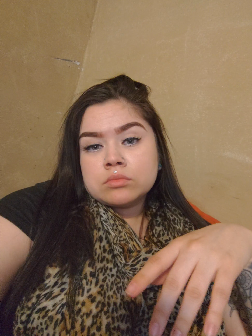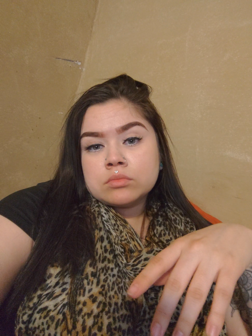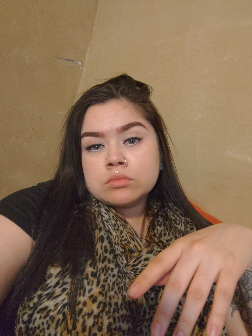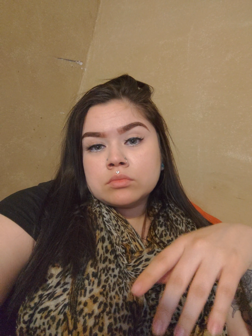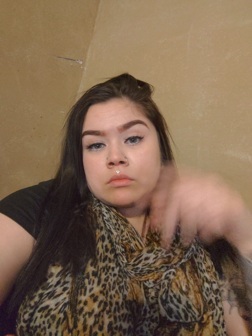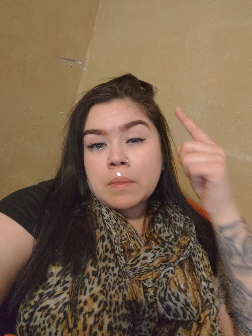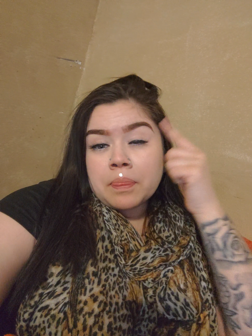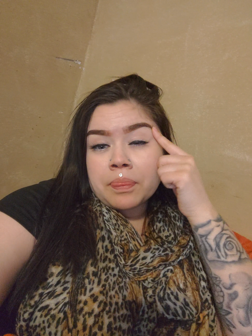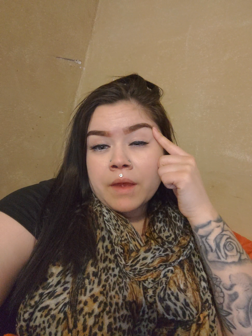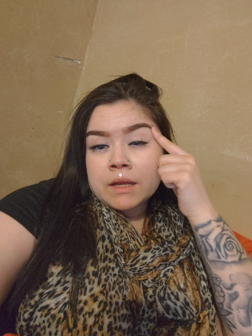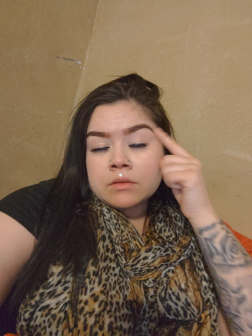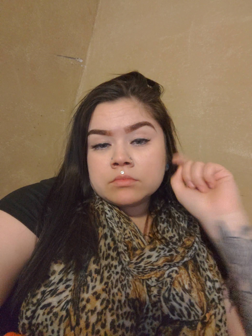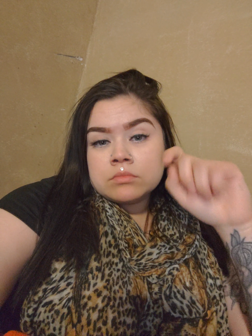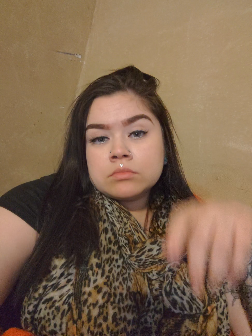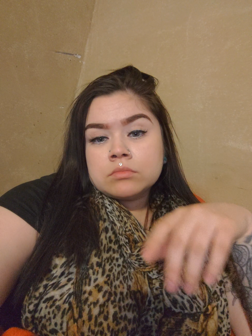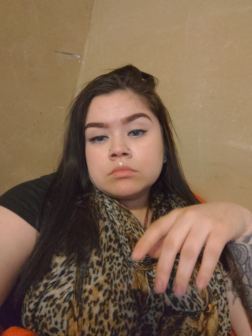think